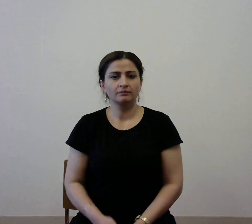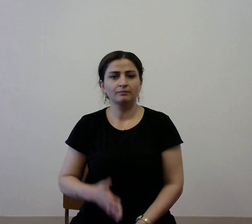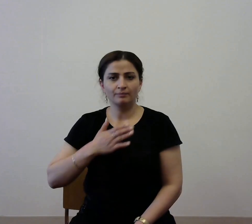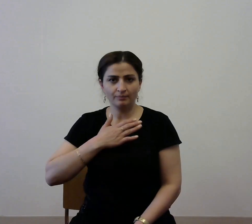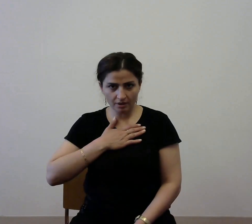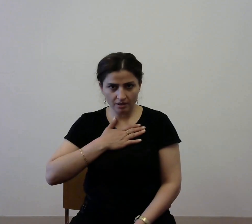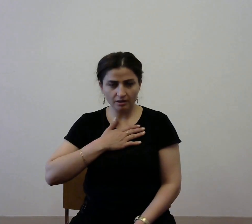mən